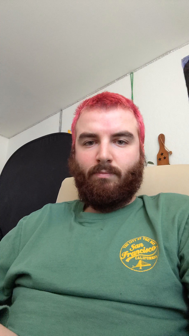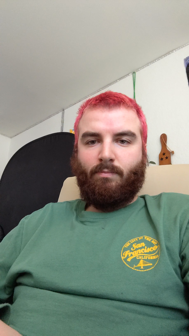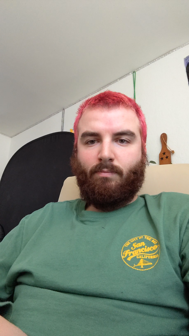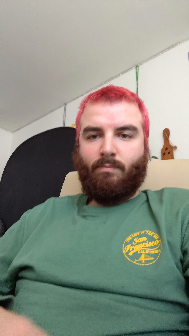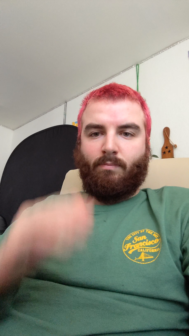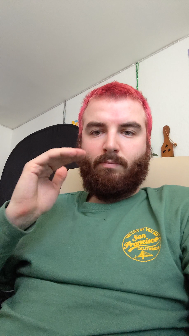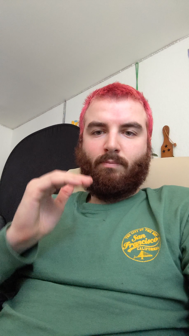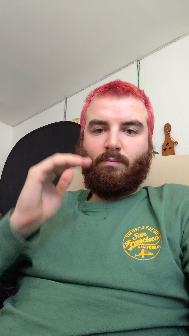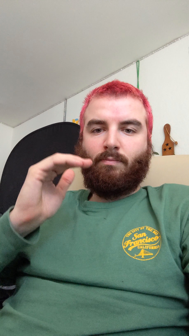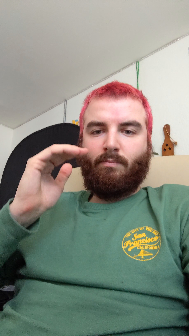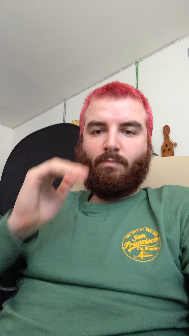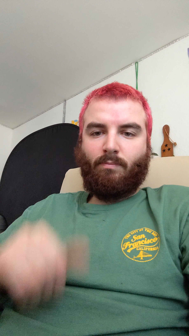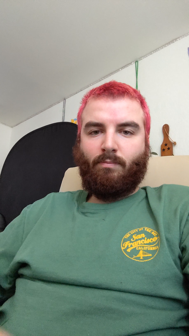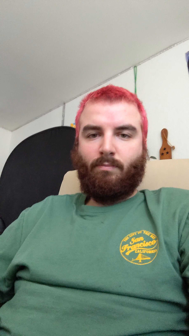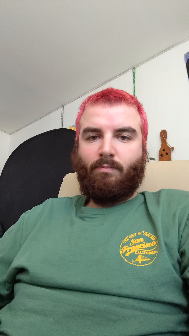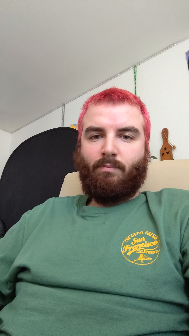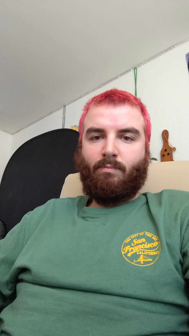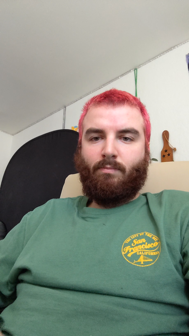little